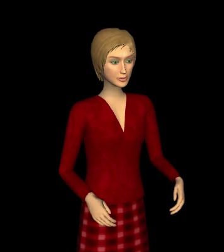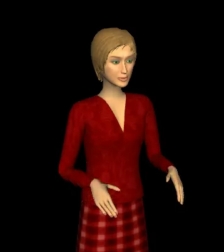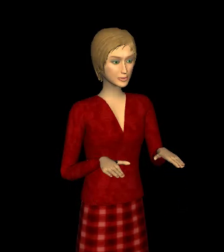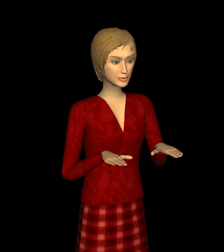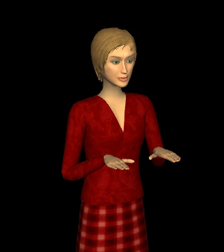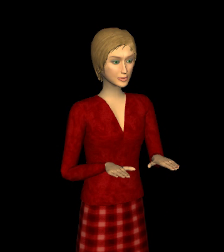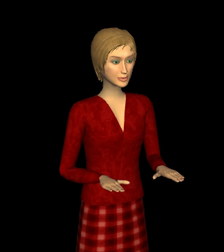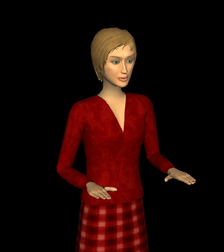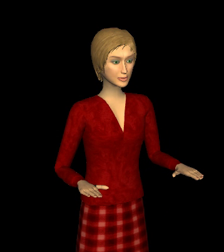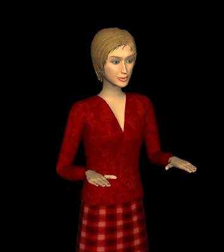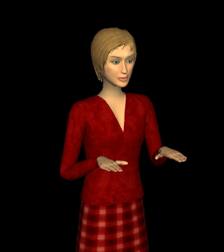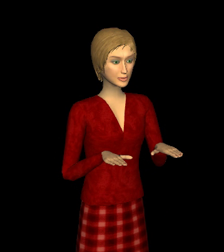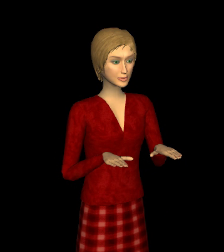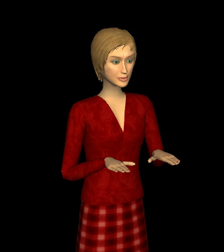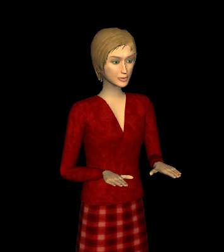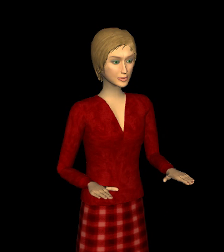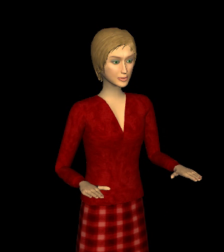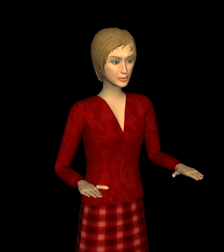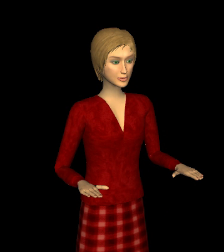ببطء